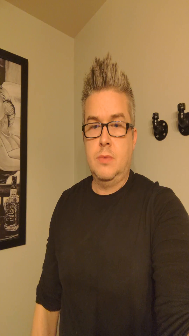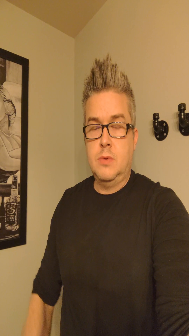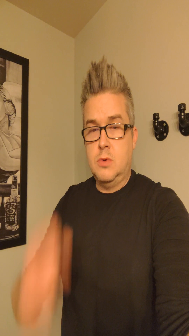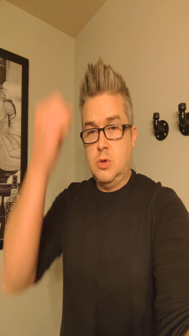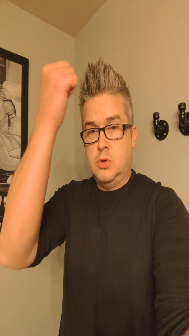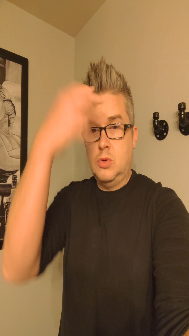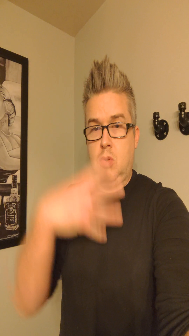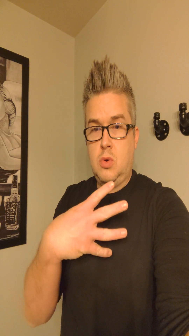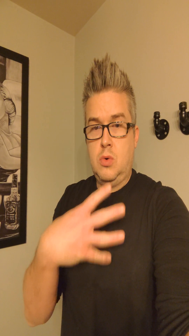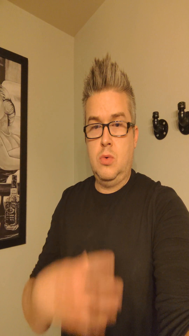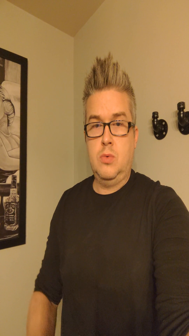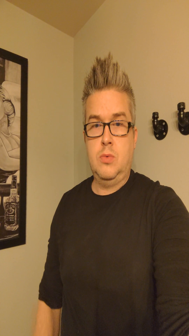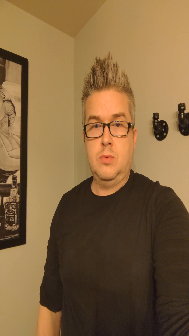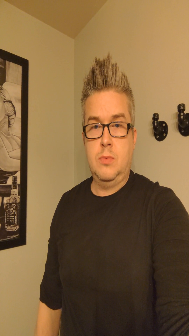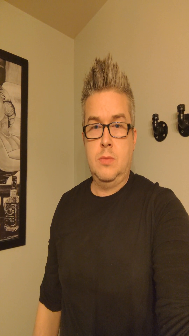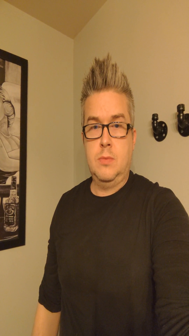shower